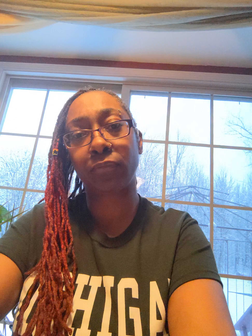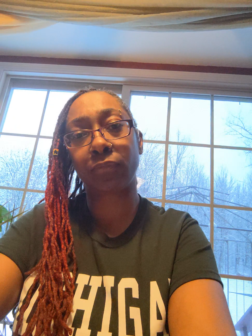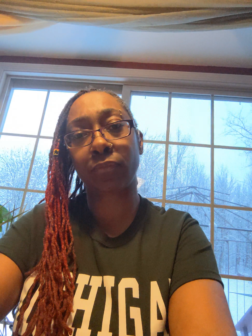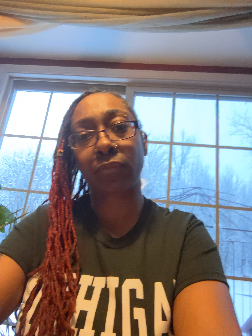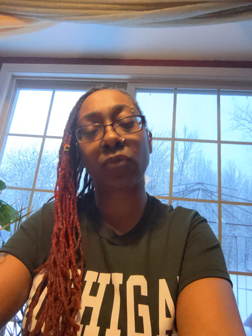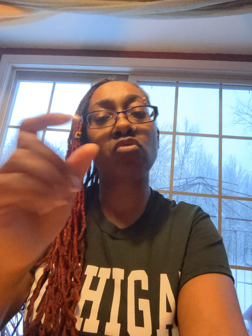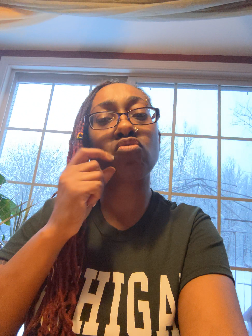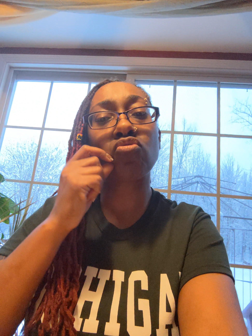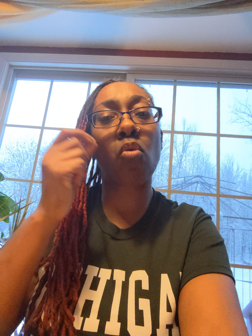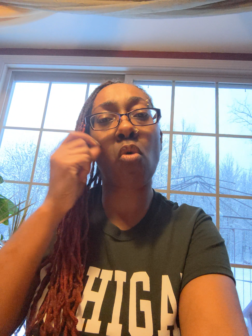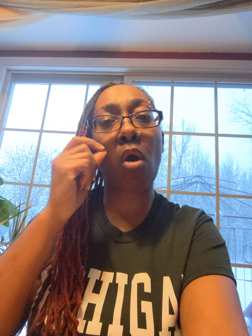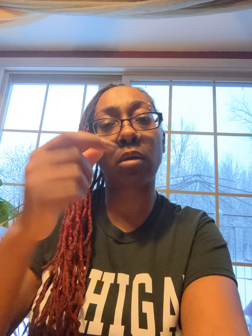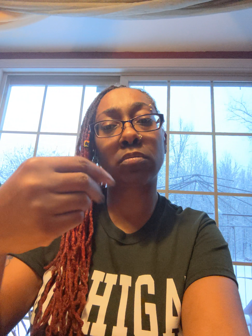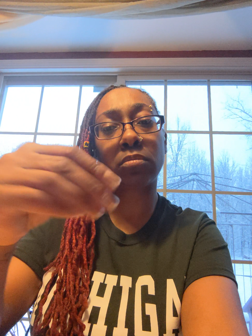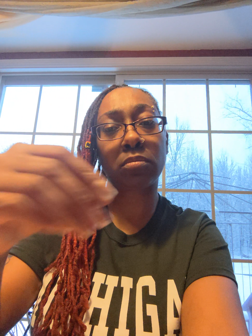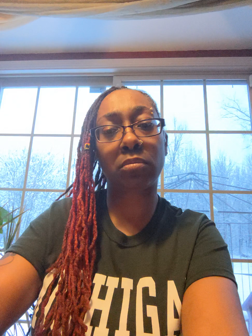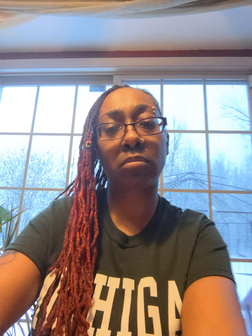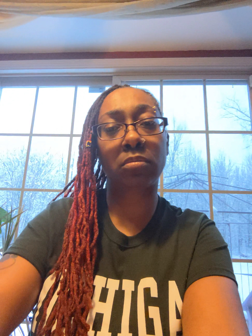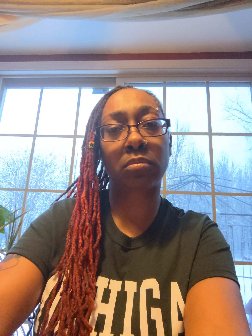store